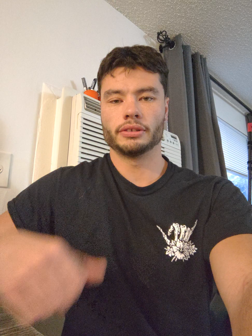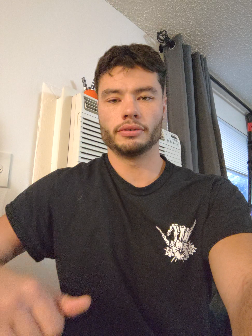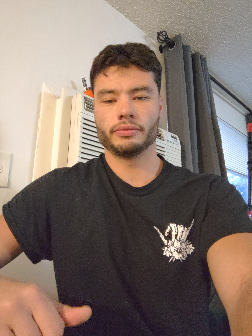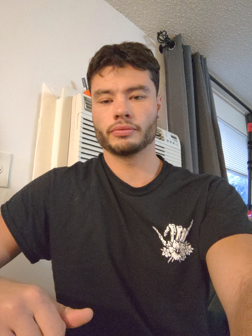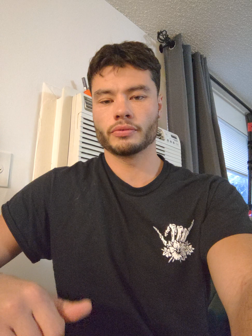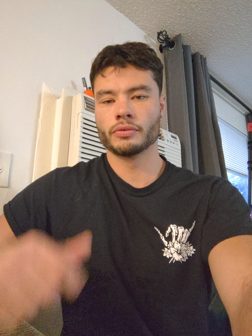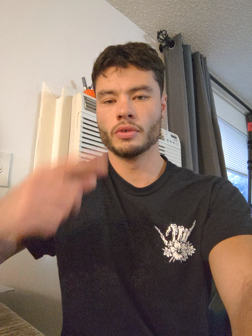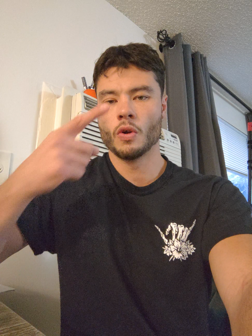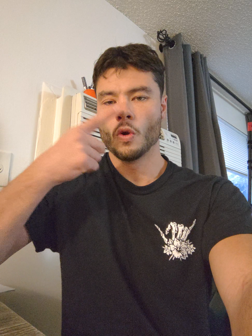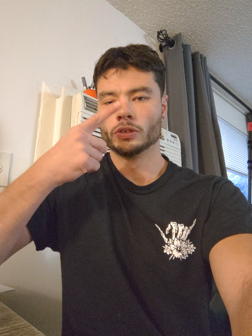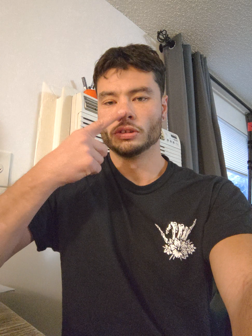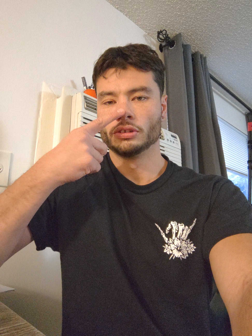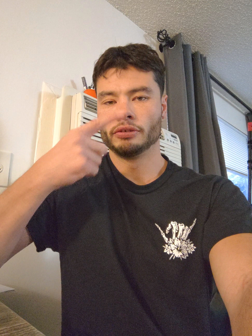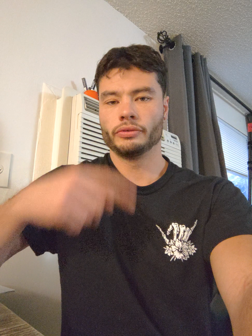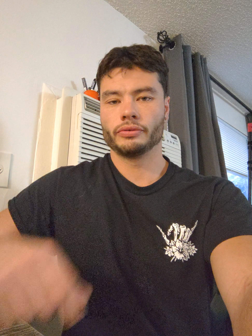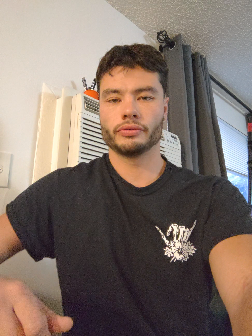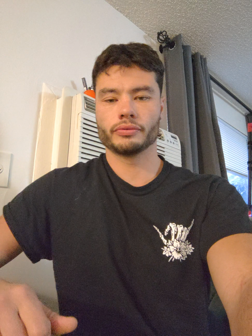nose